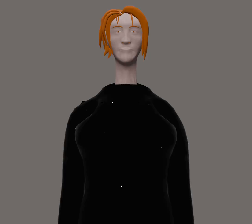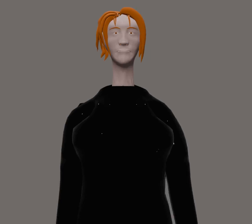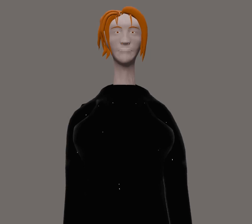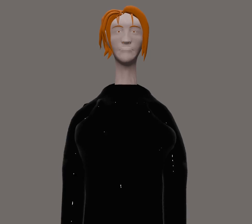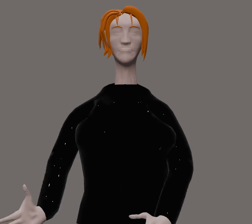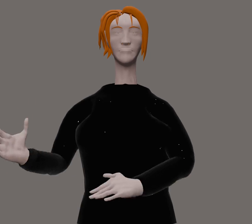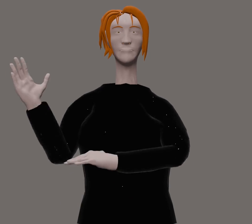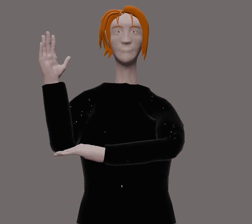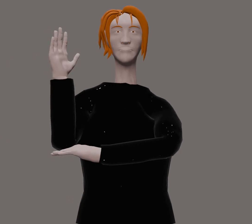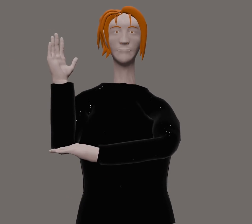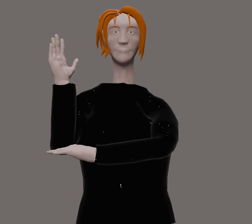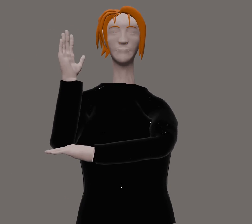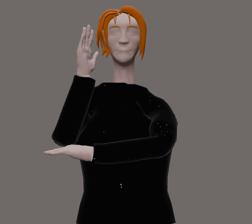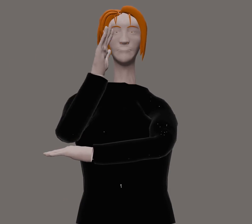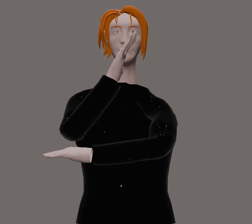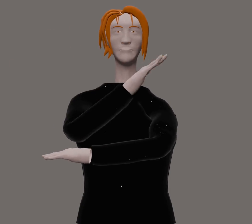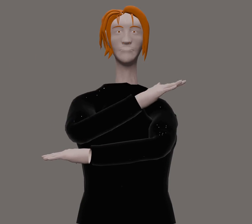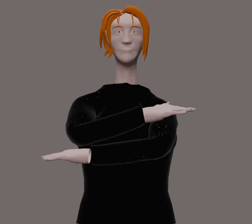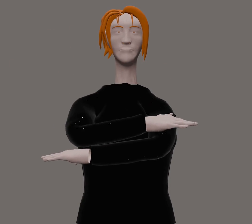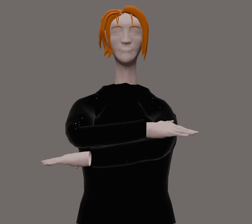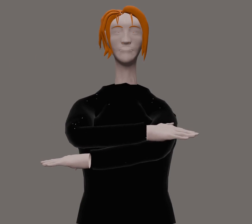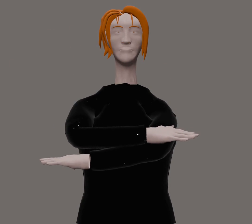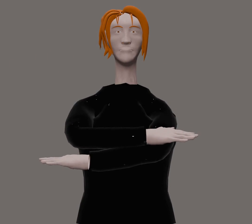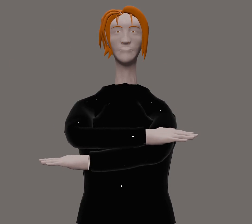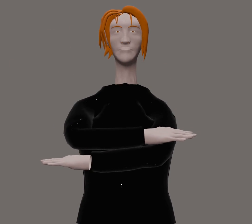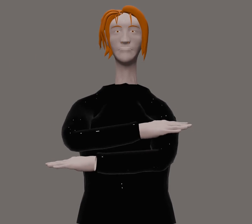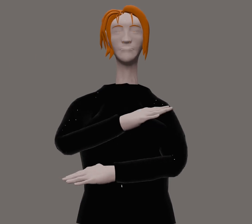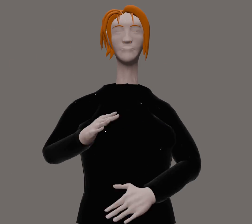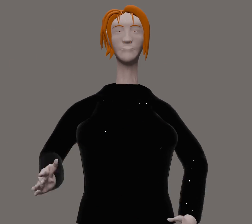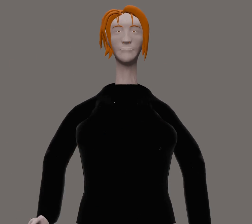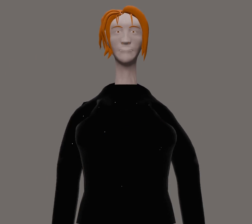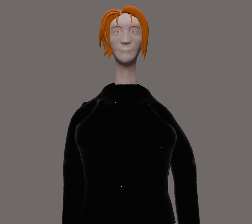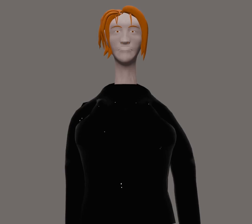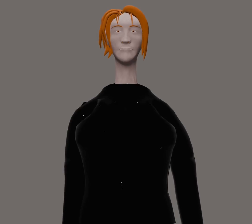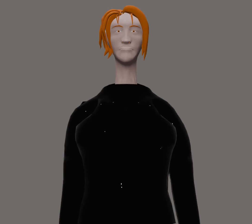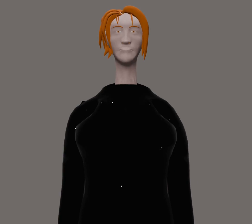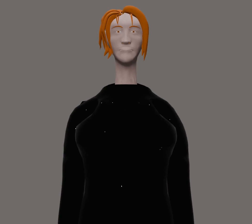All Day